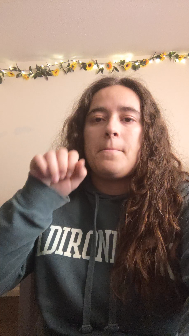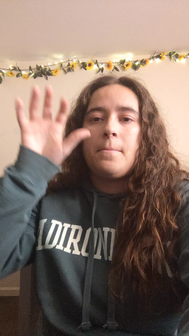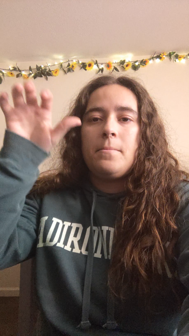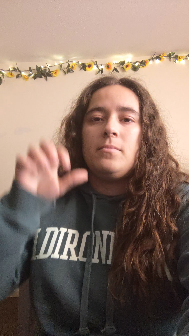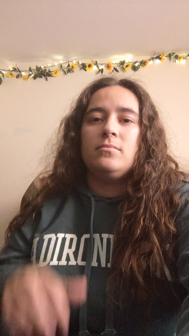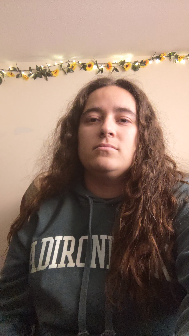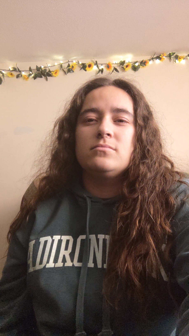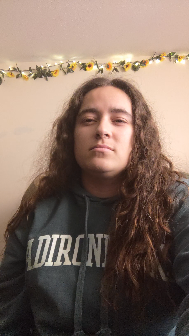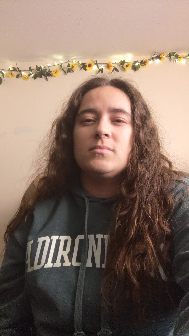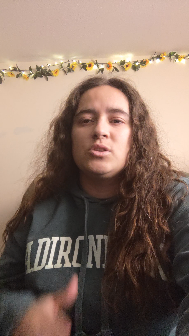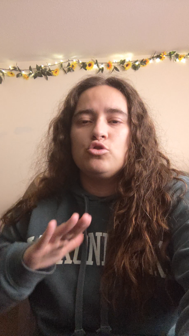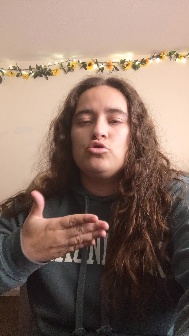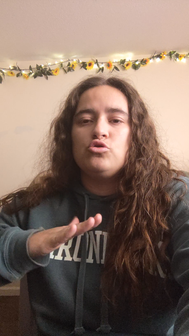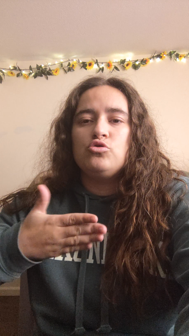cook